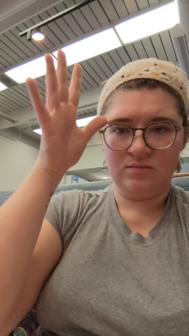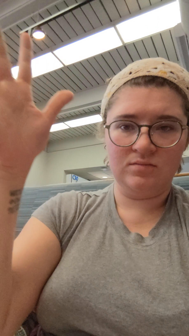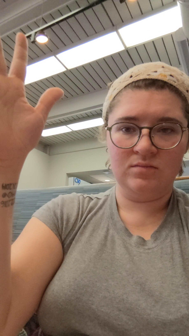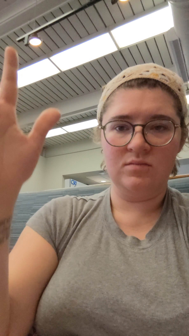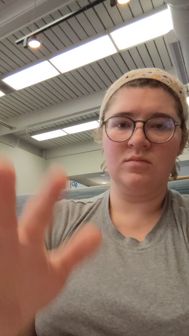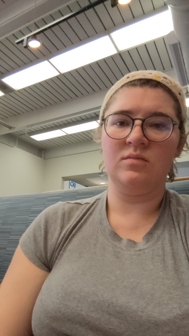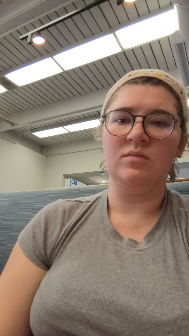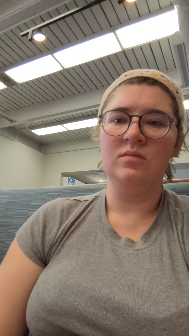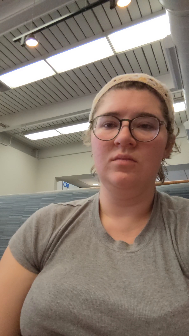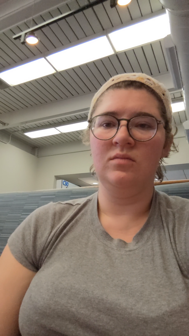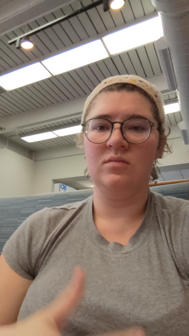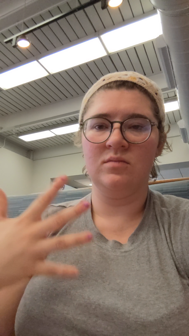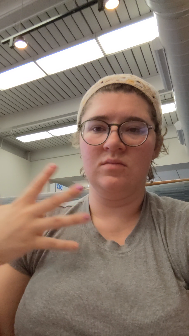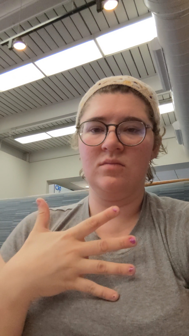scared